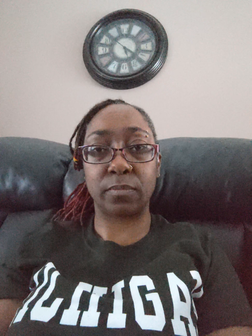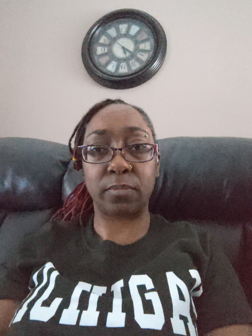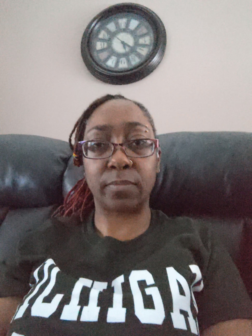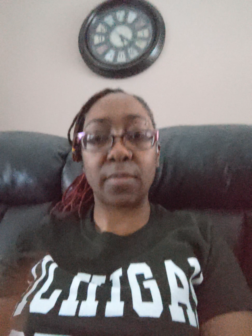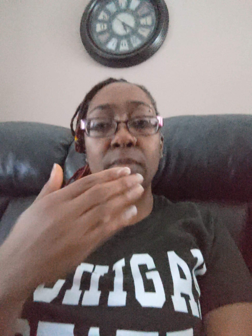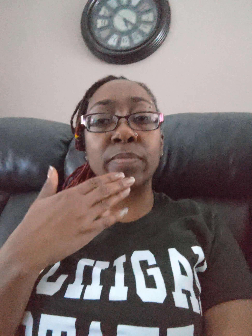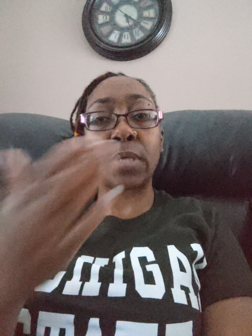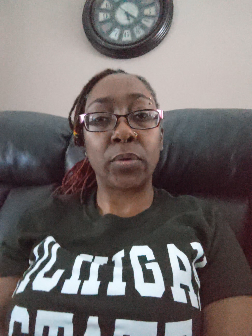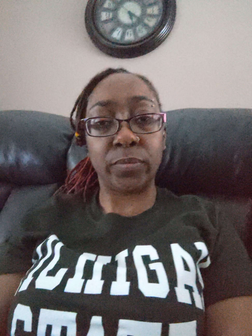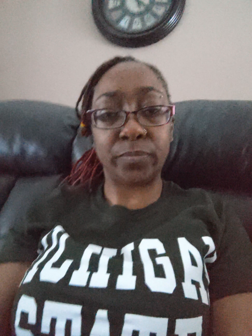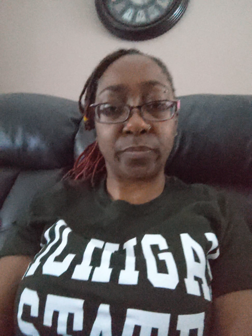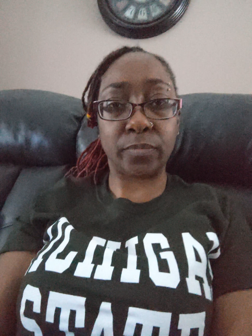thank you